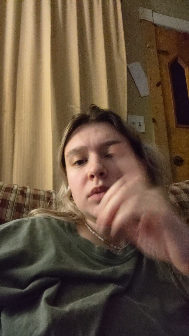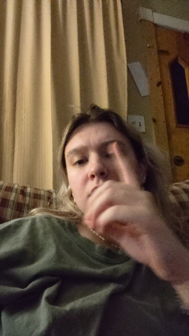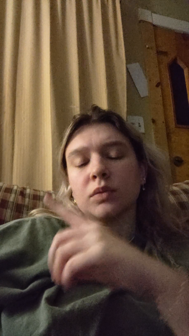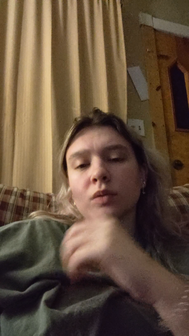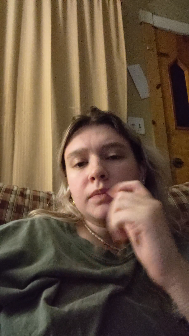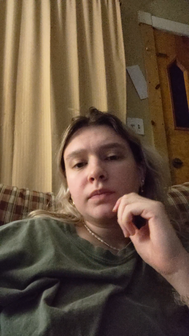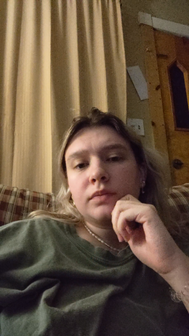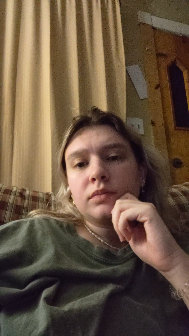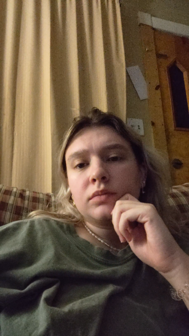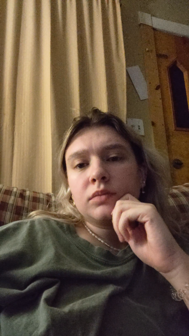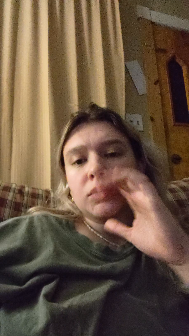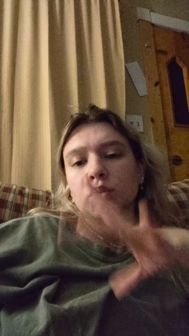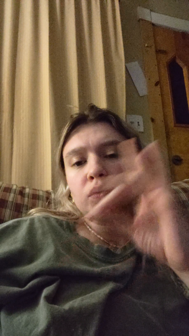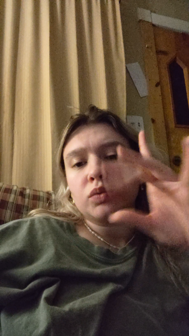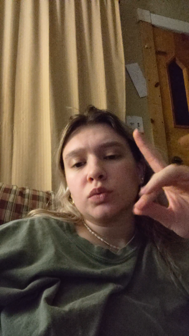choose